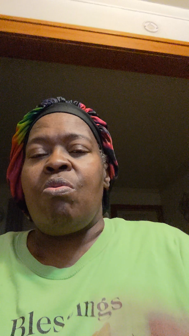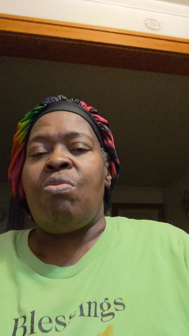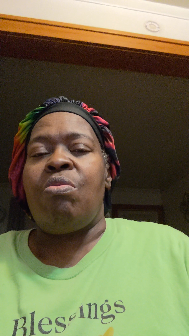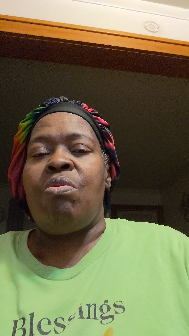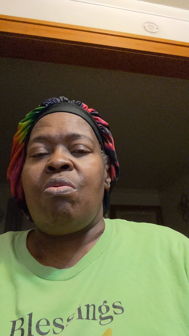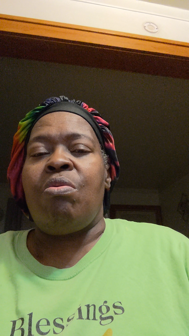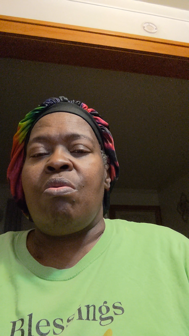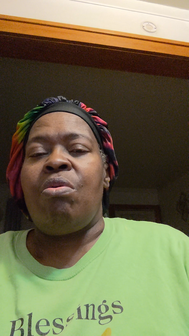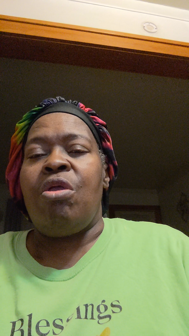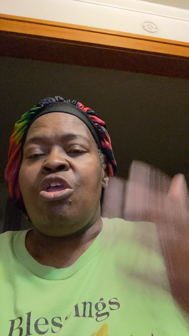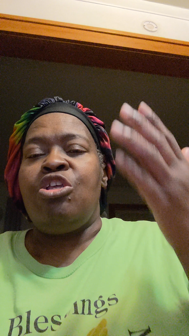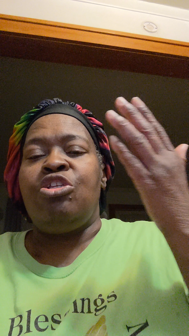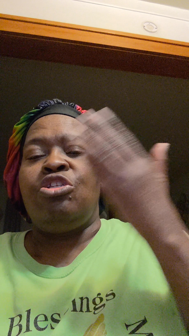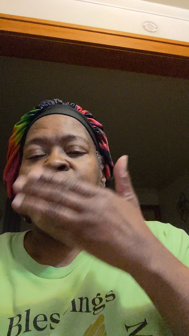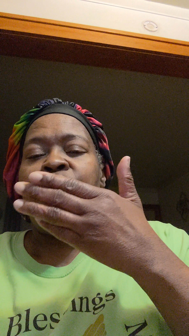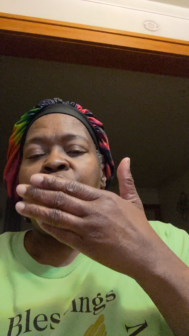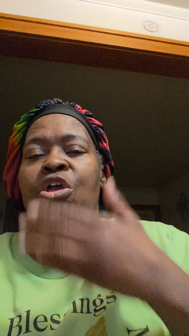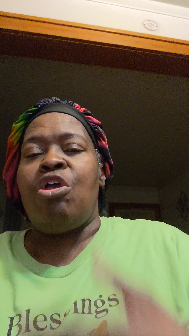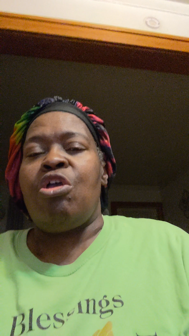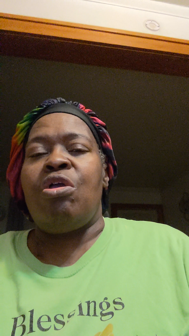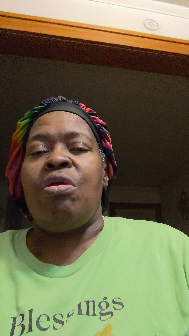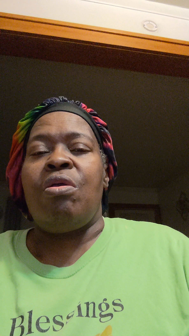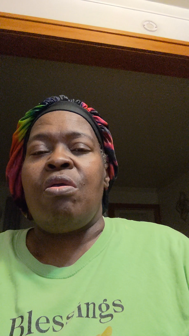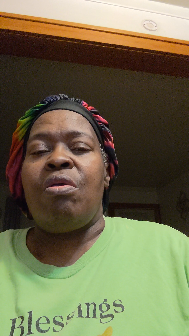dark